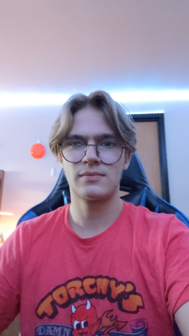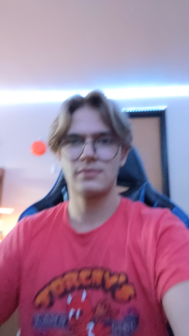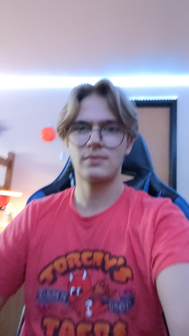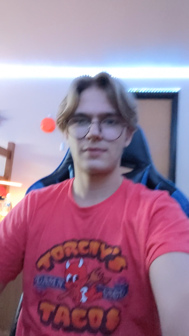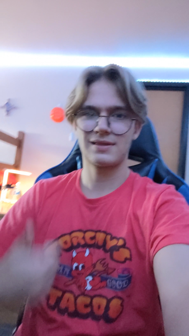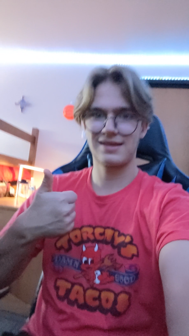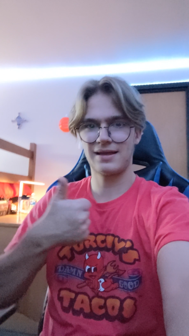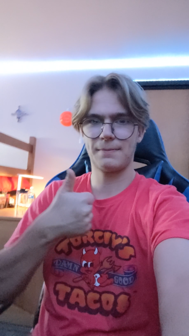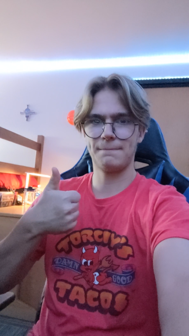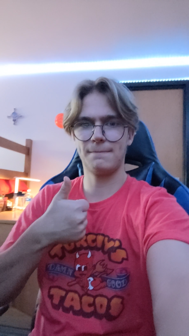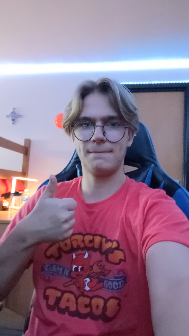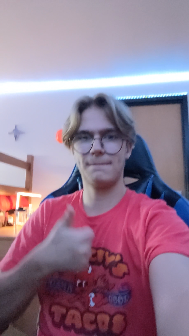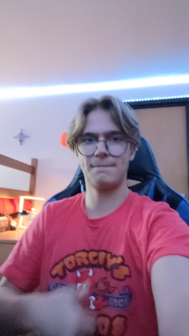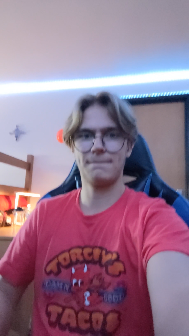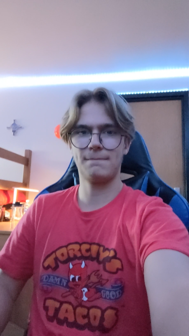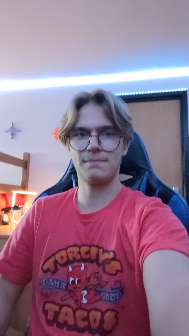game